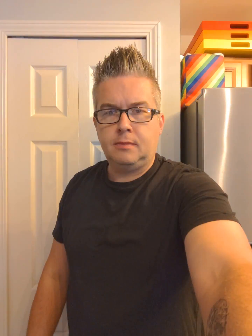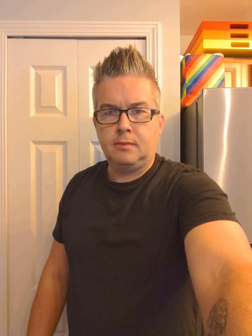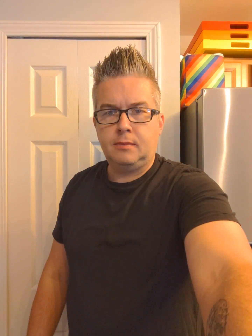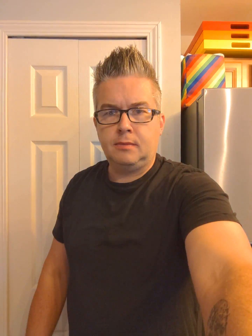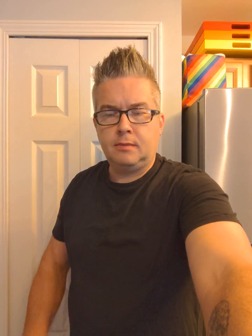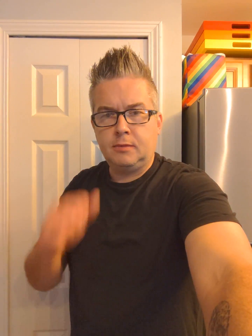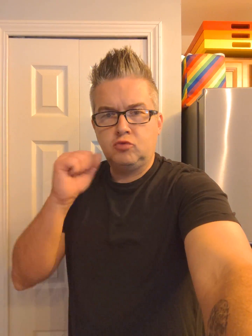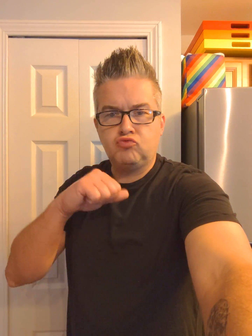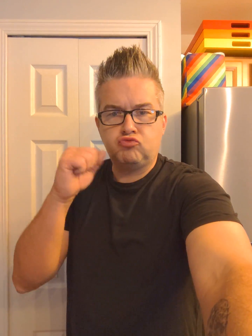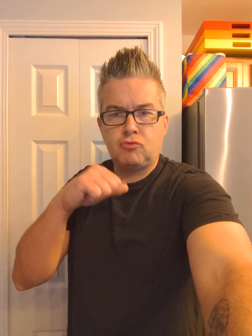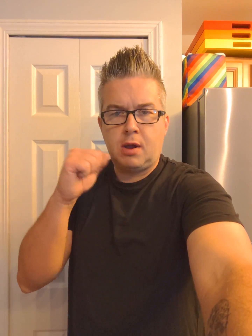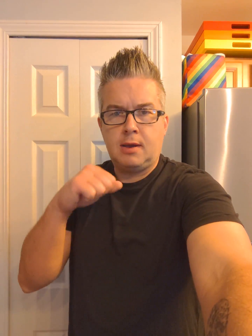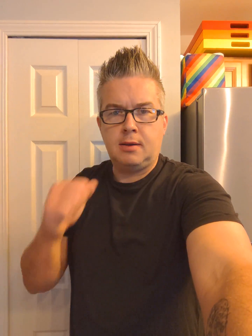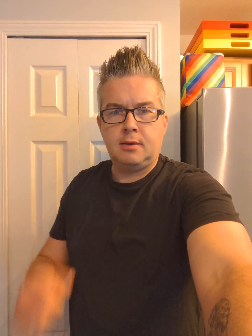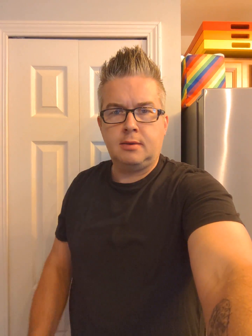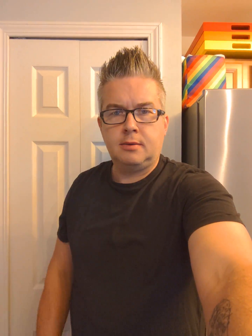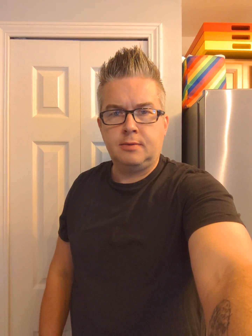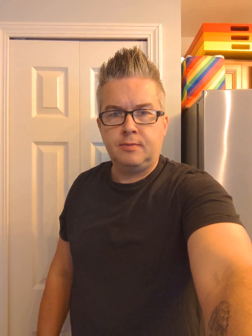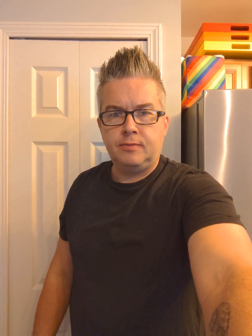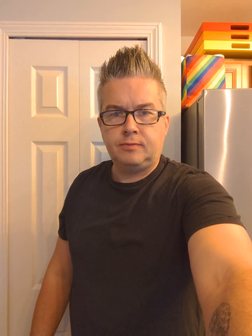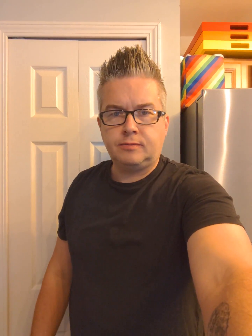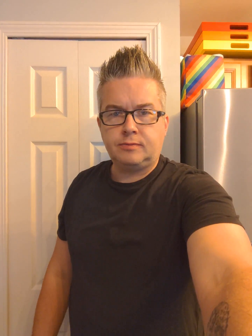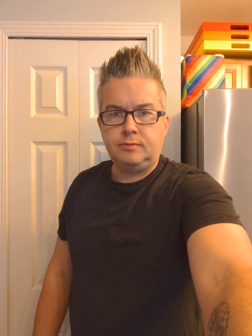rock